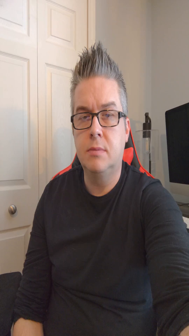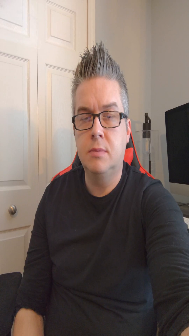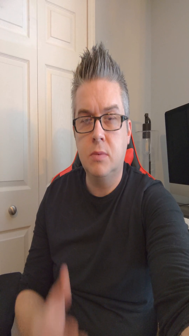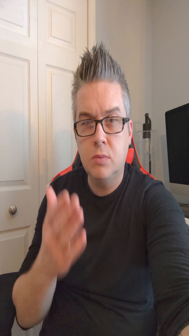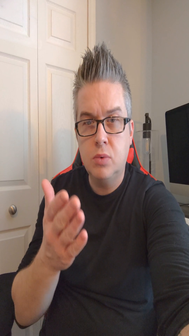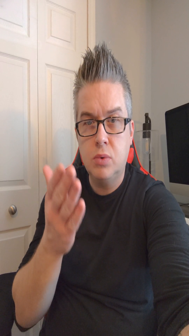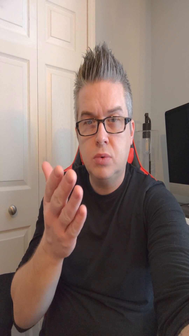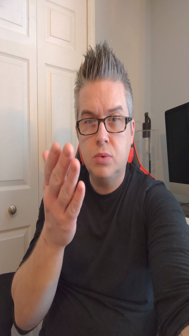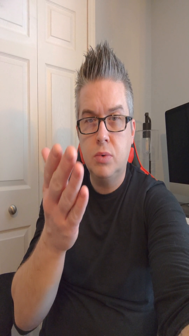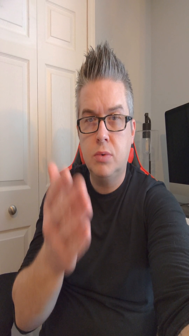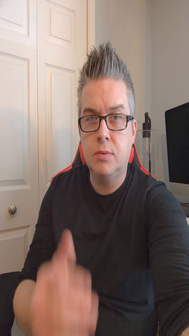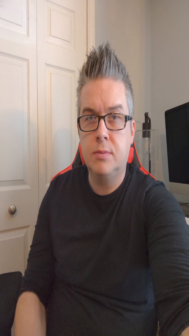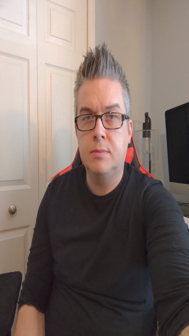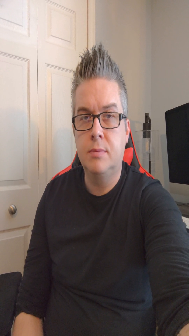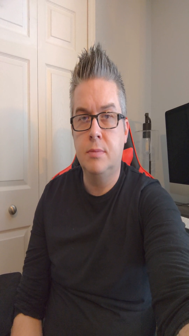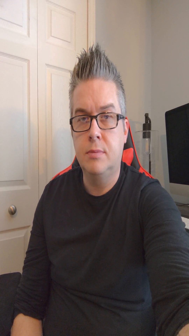boat